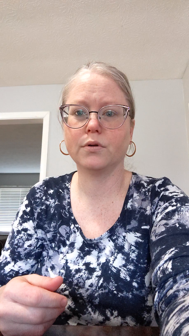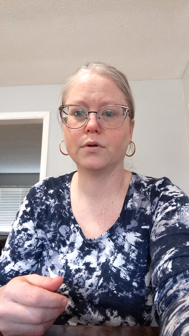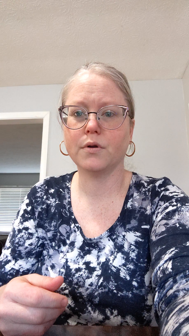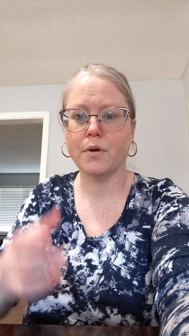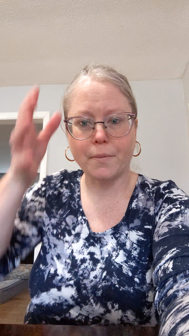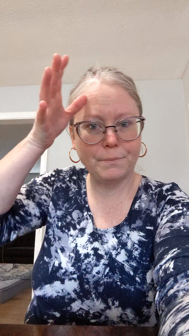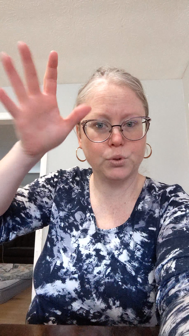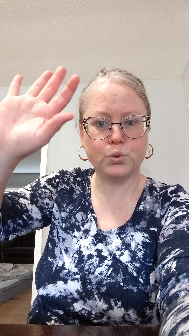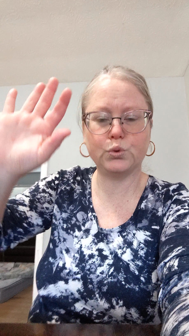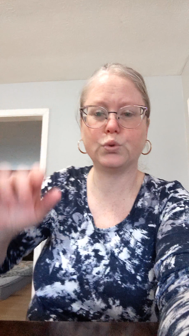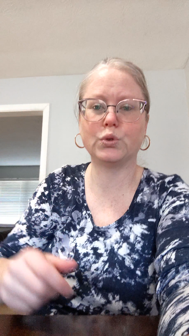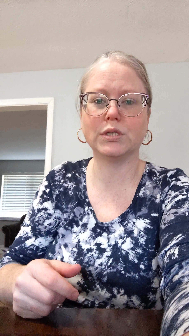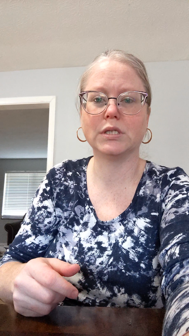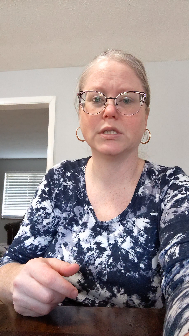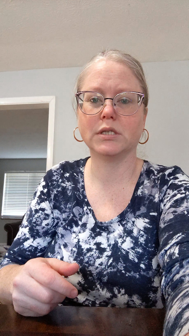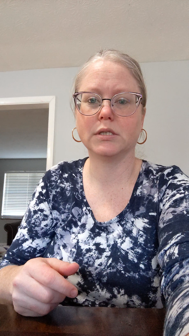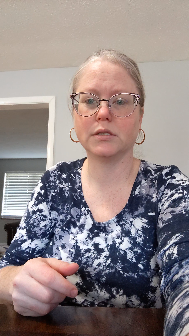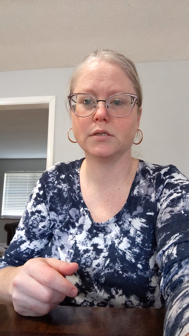moose